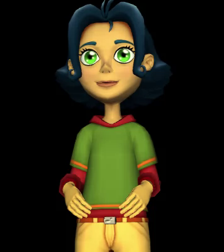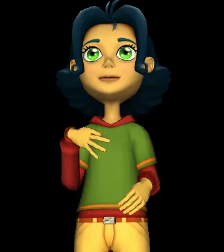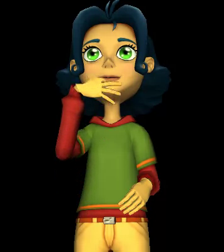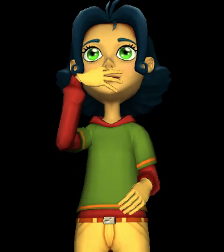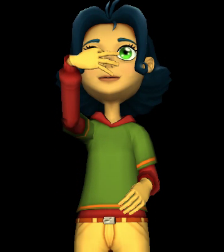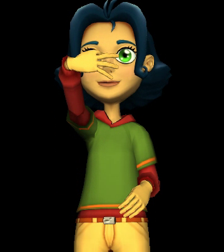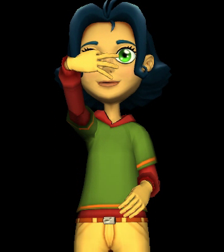يقول